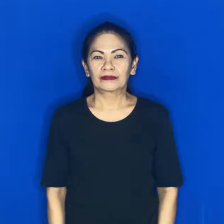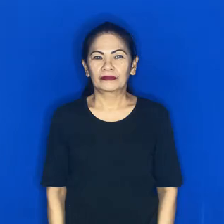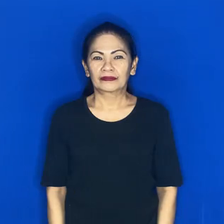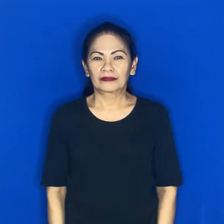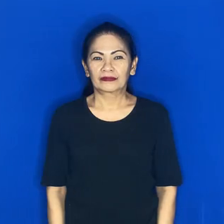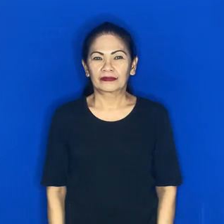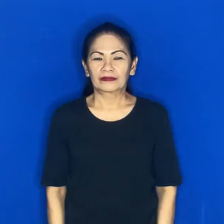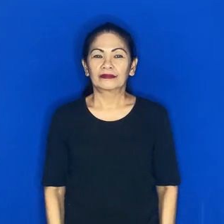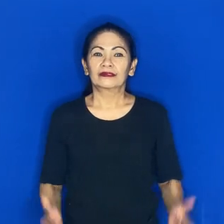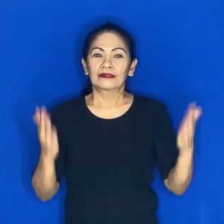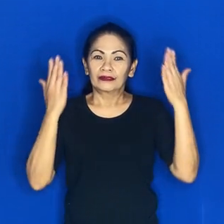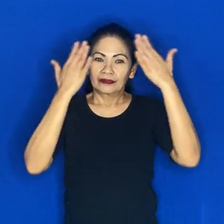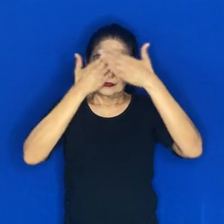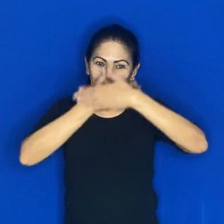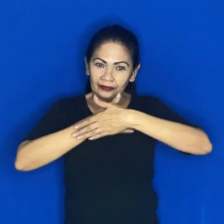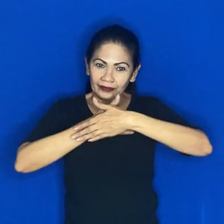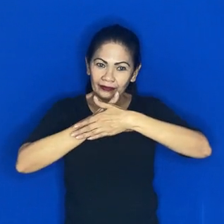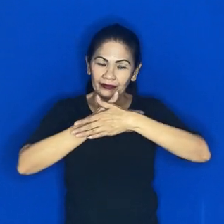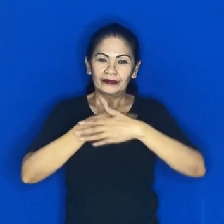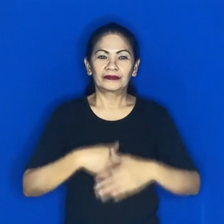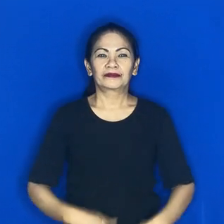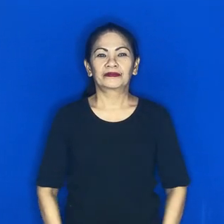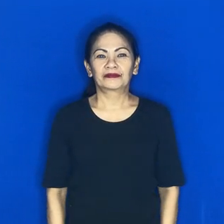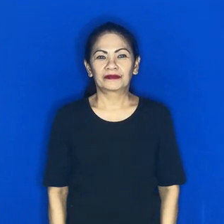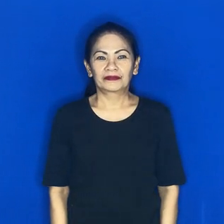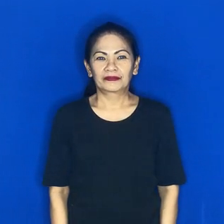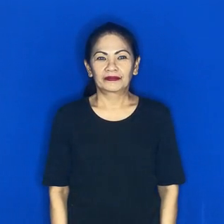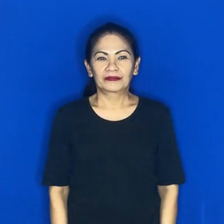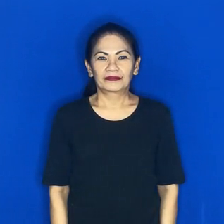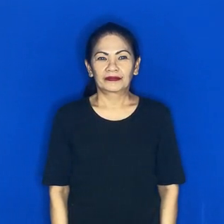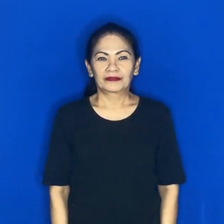dark